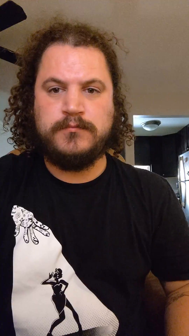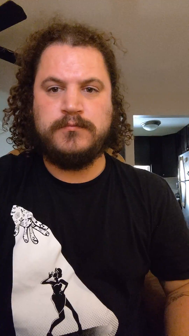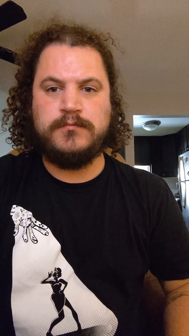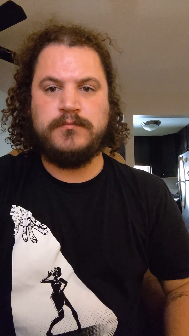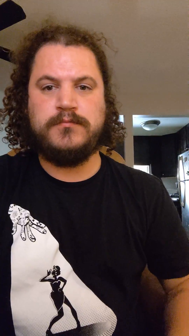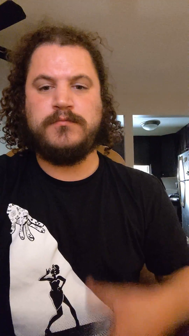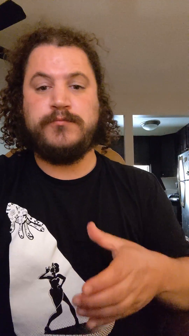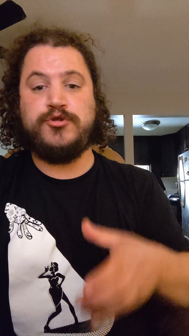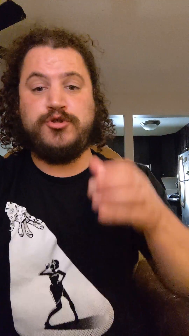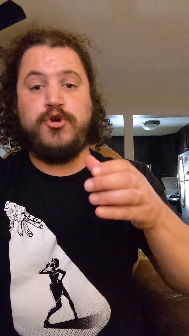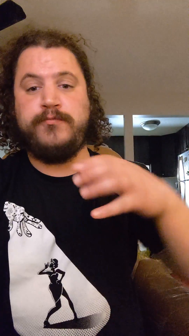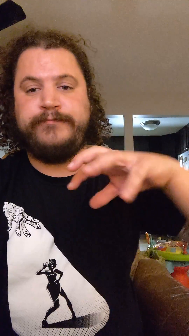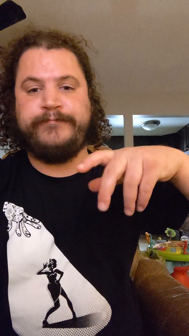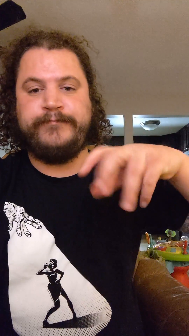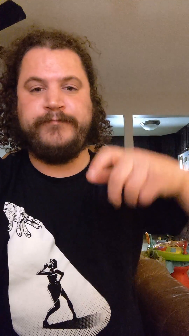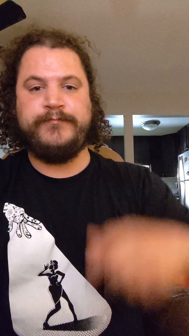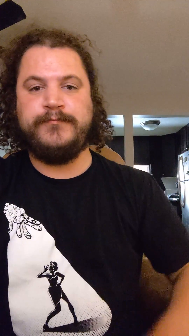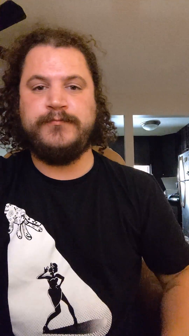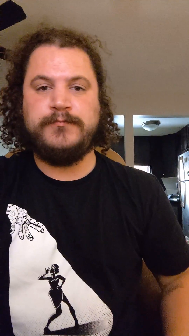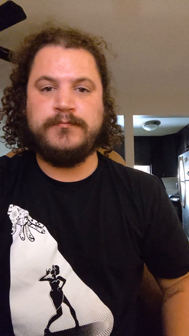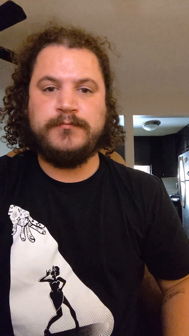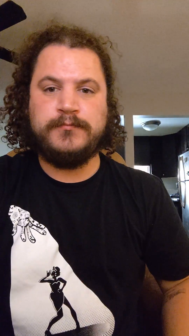jar